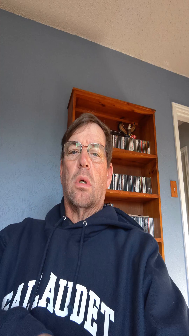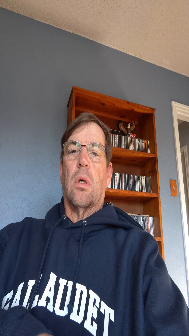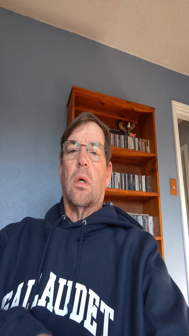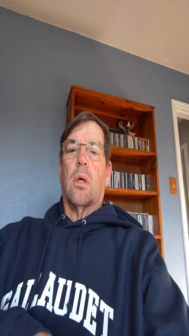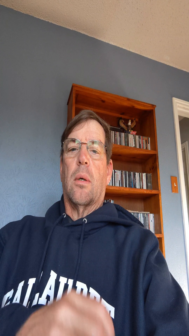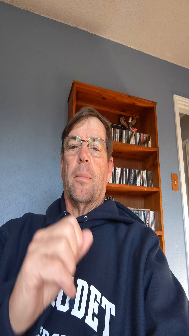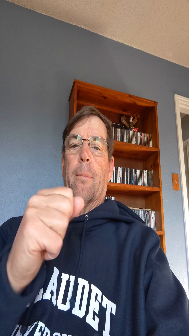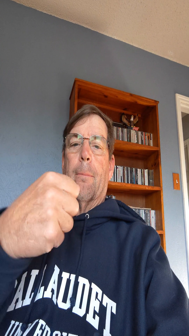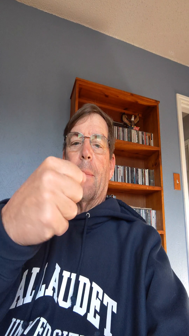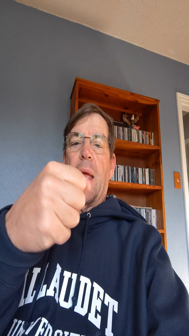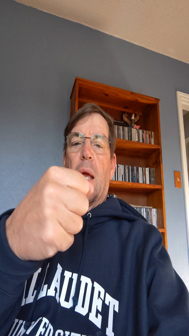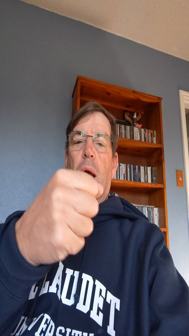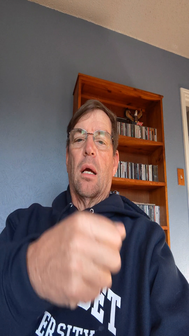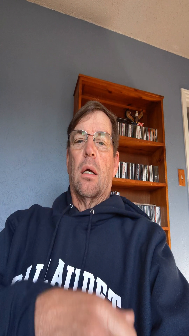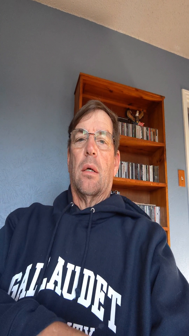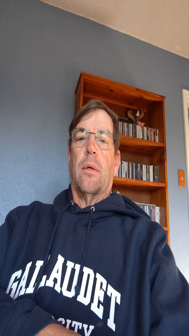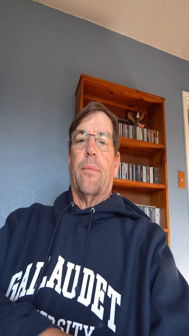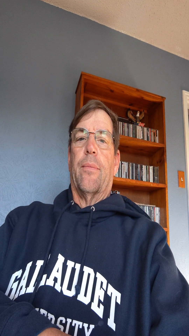make